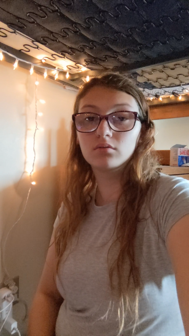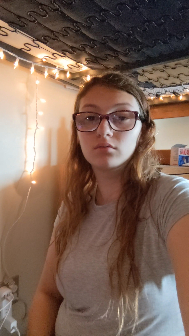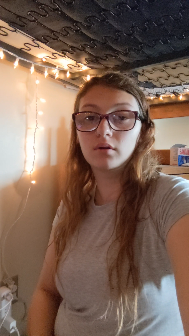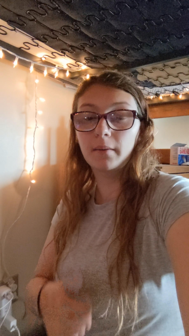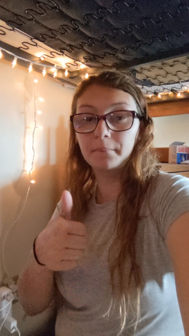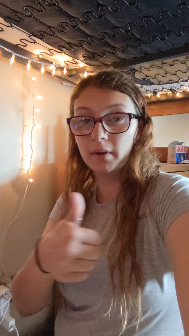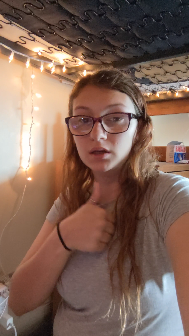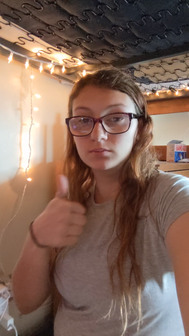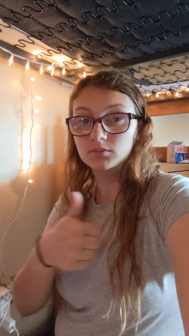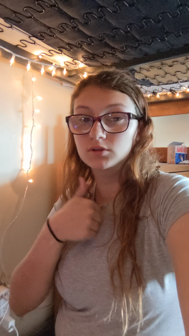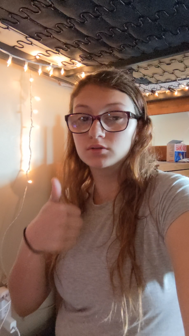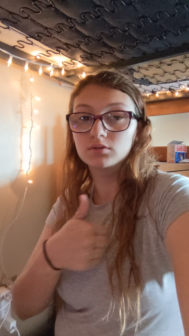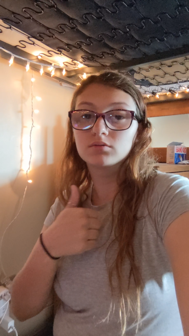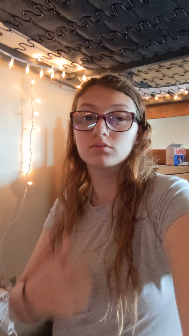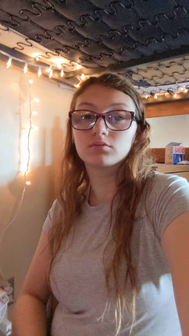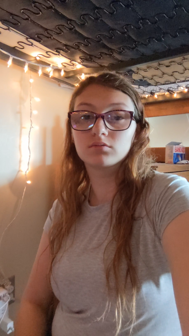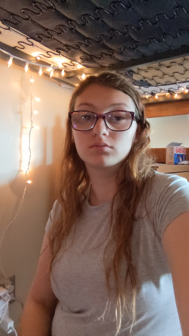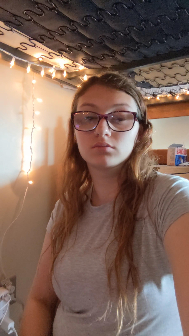basement